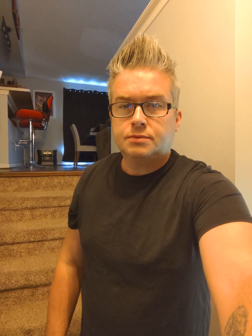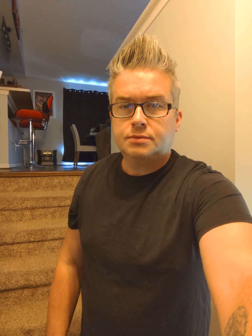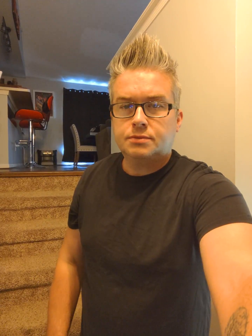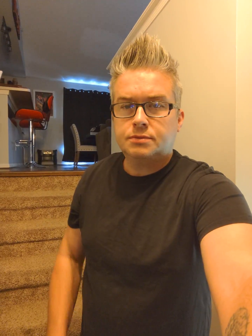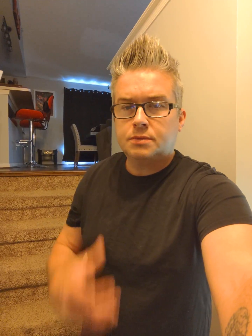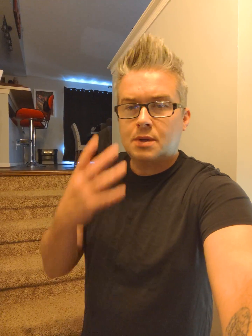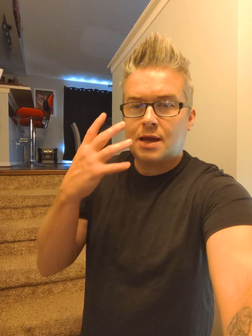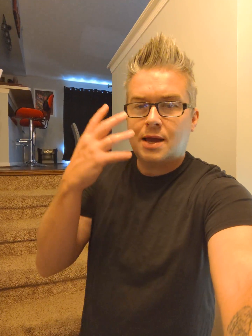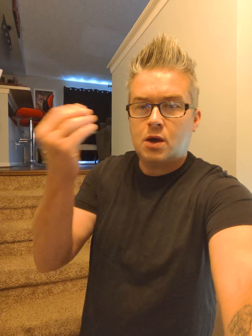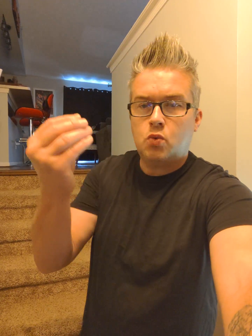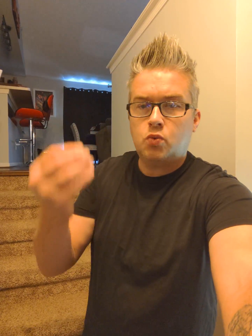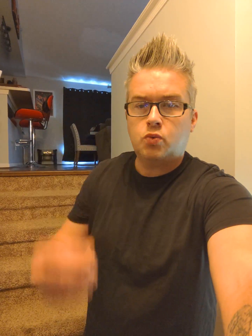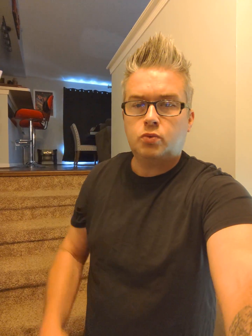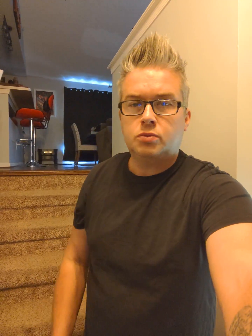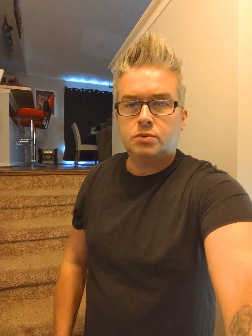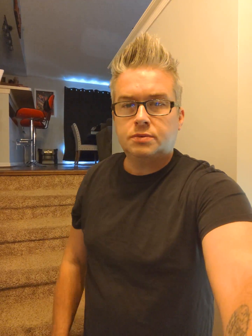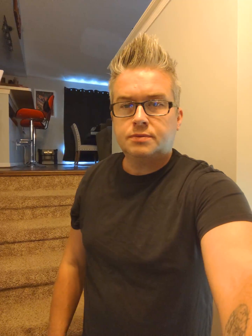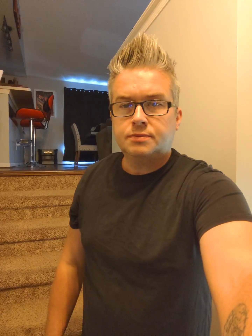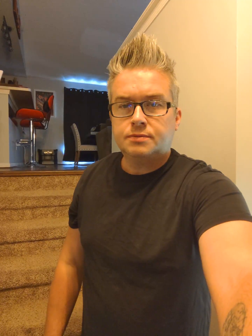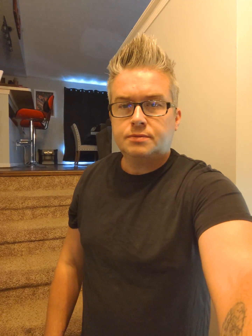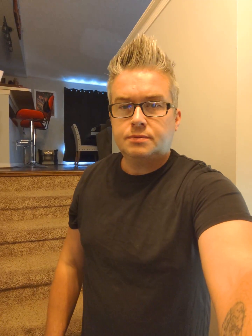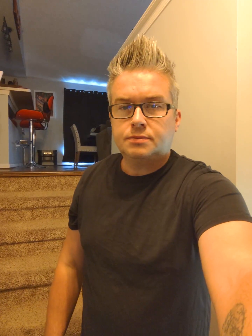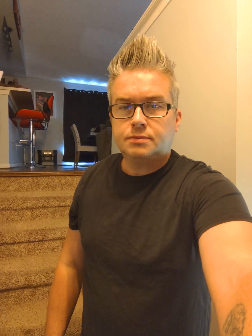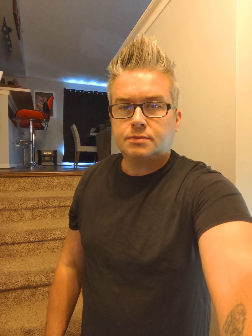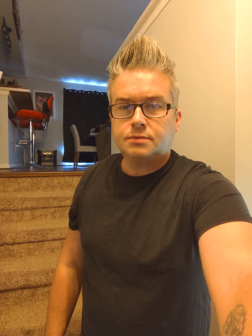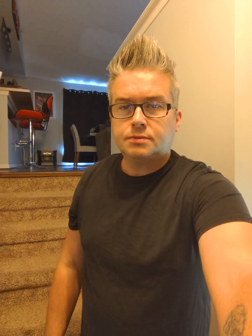going to